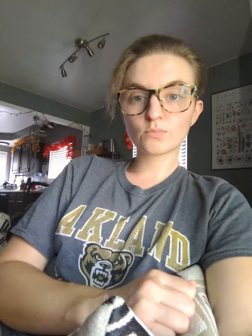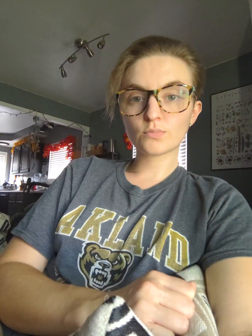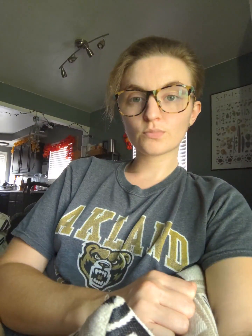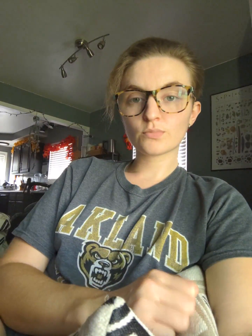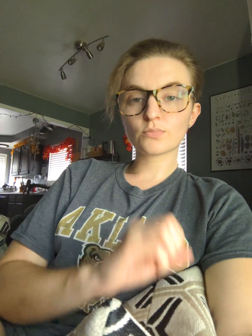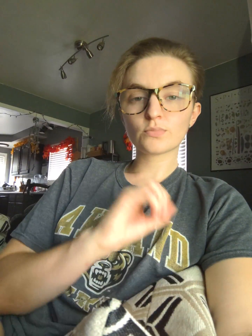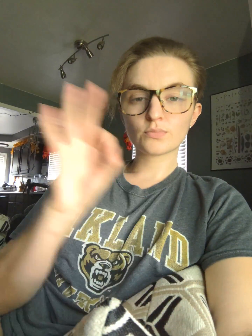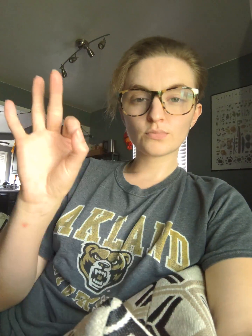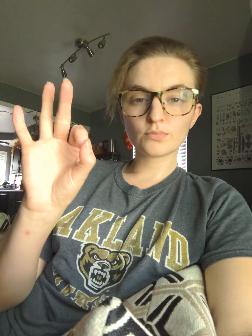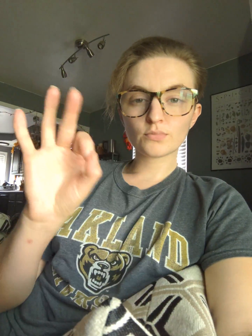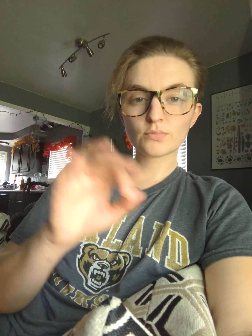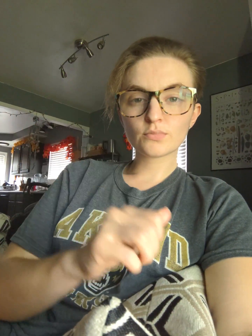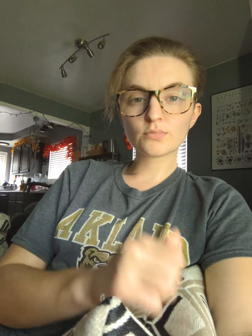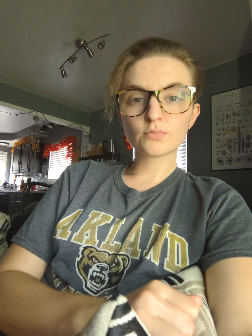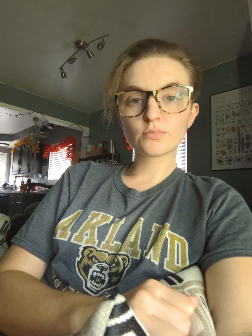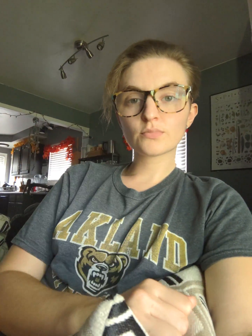off